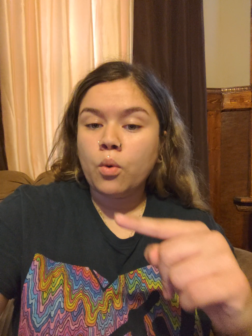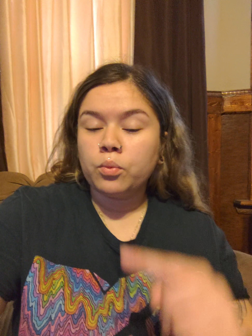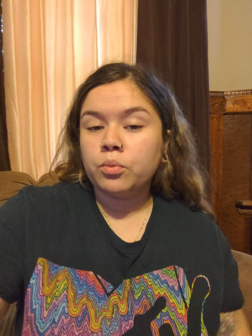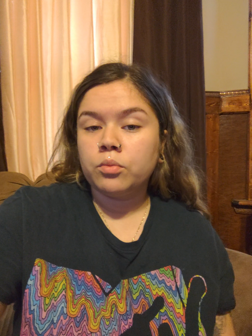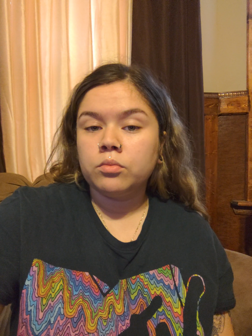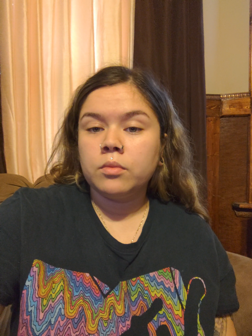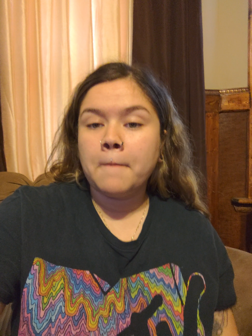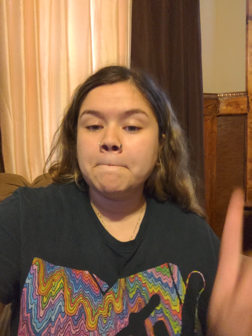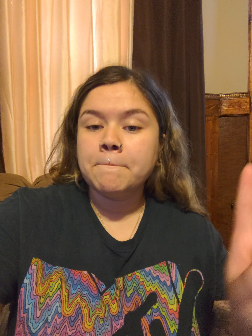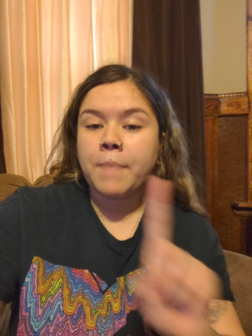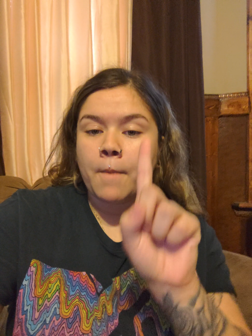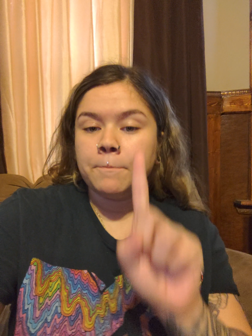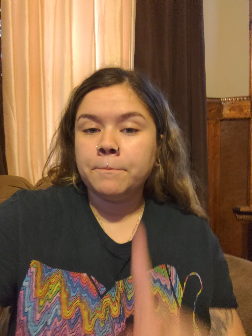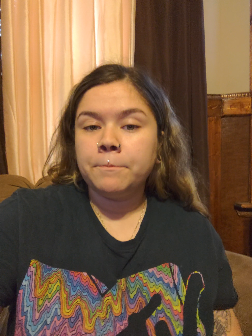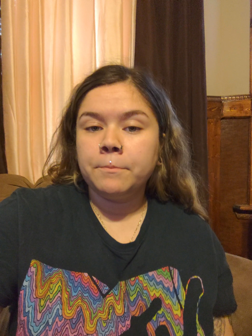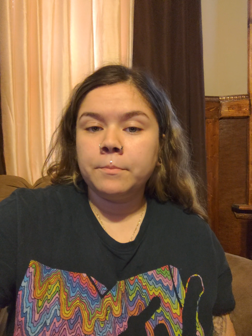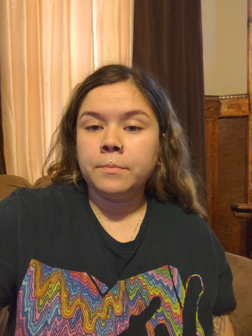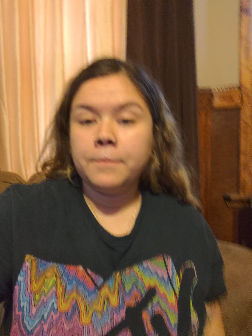bump